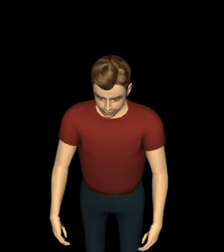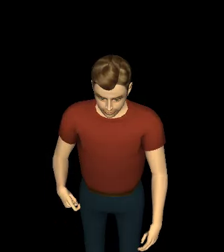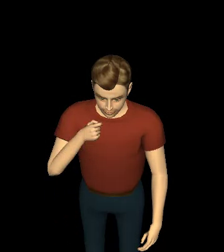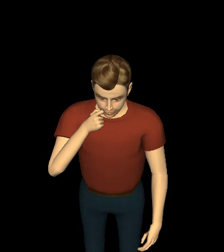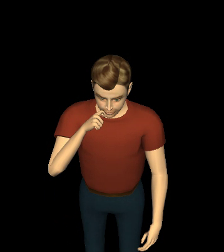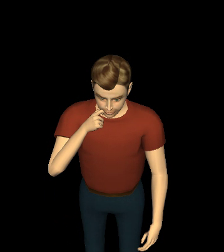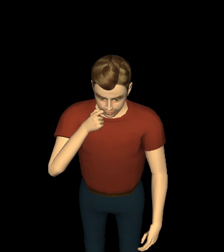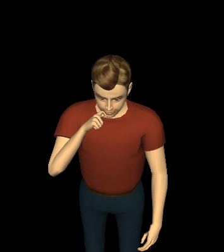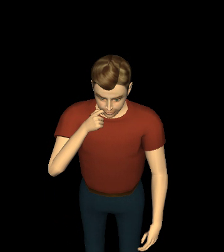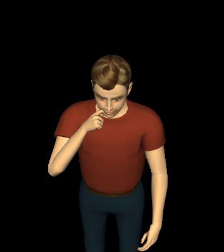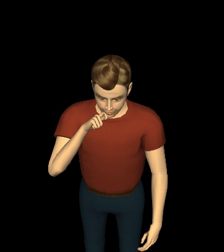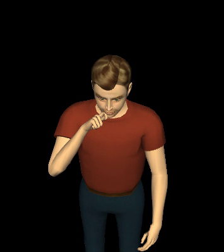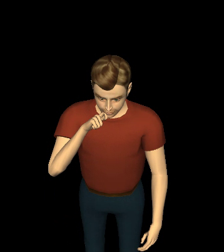طبيب أسنان